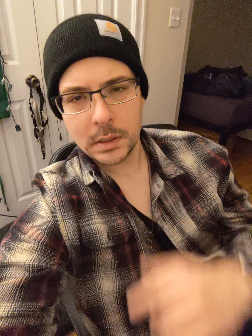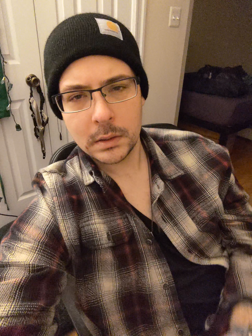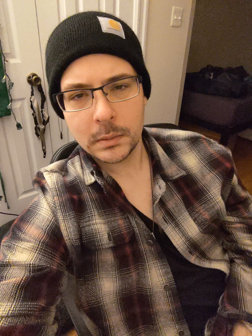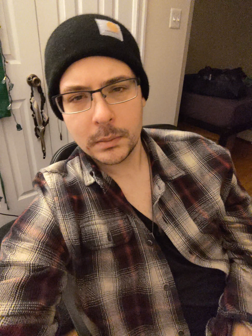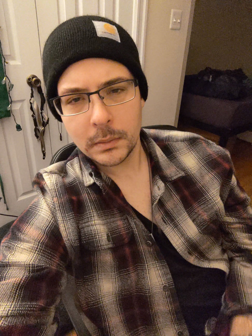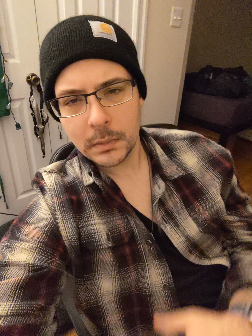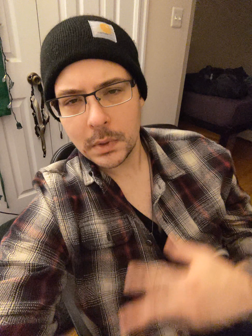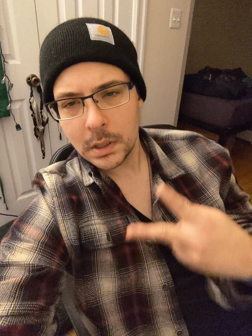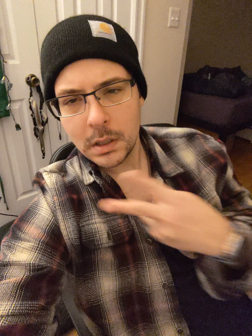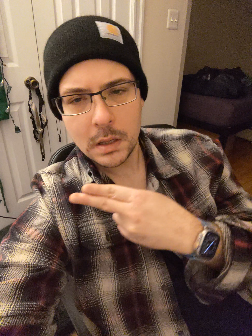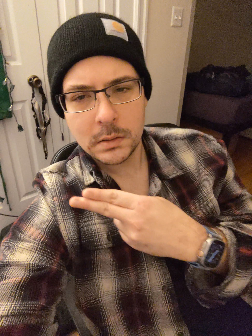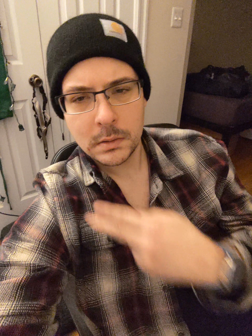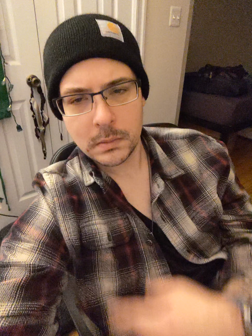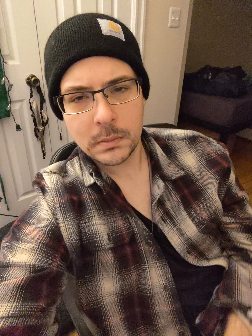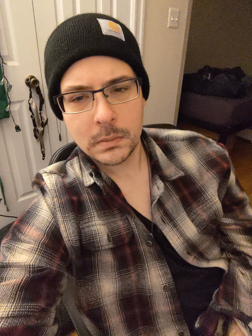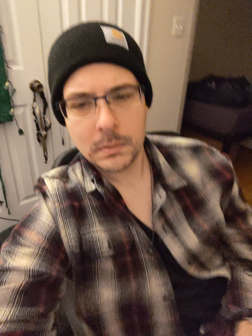cut